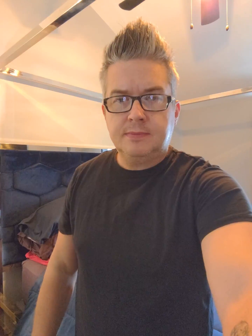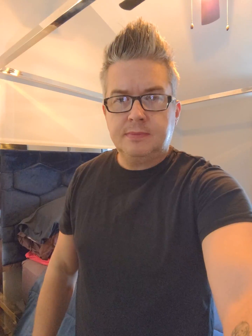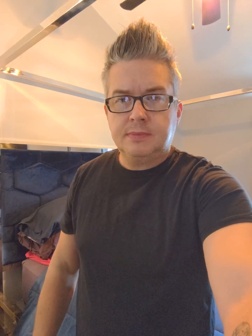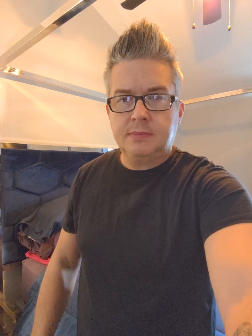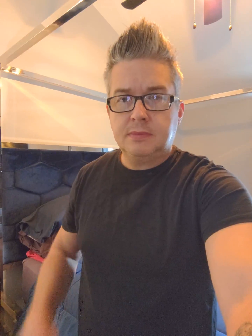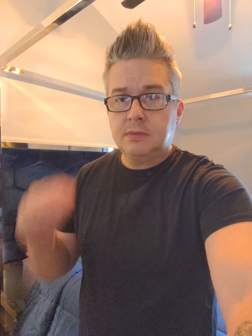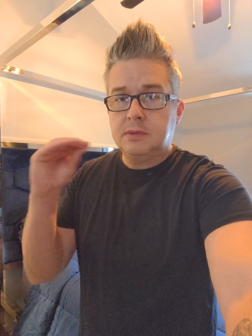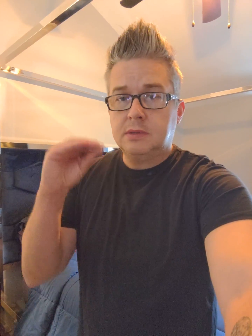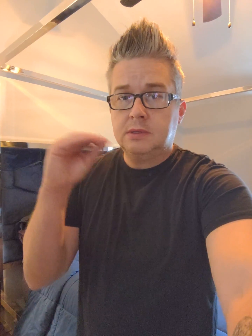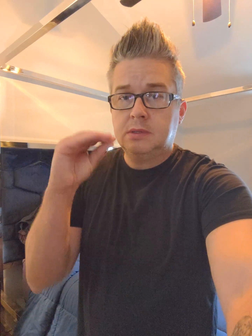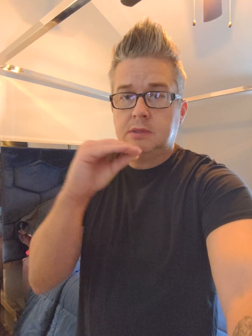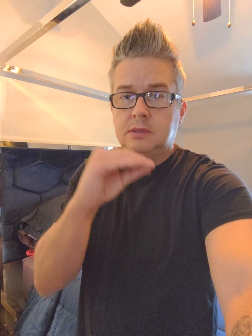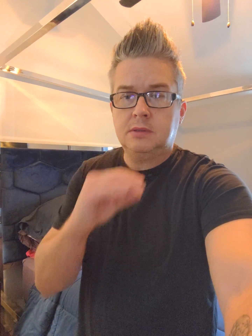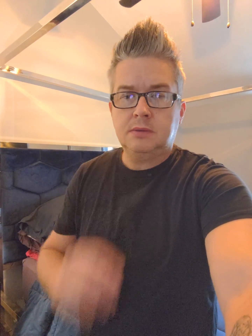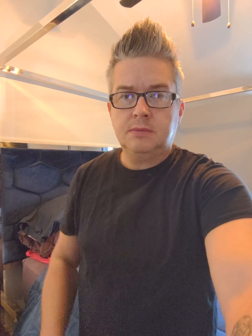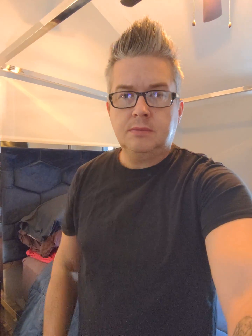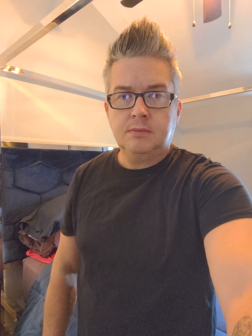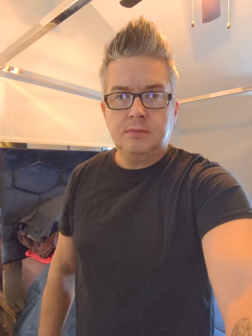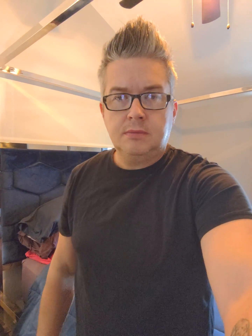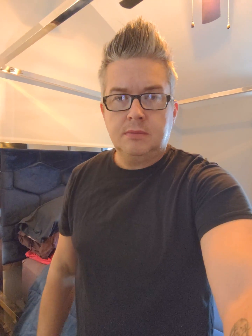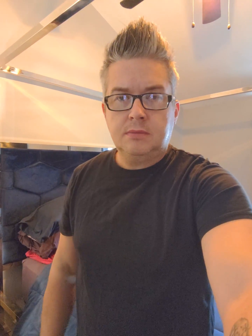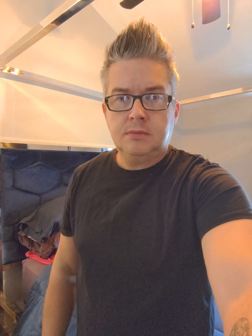dinosaur